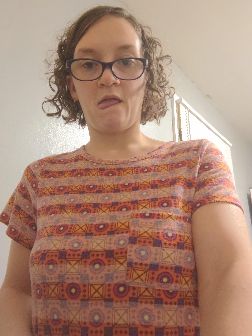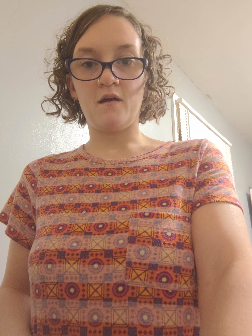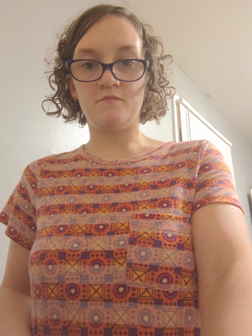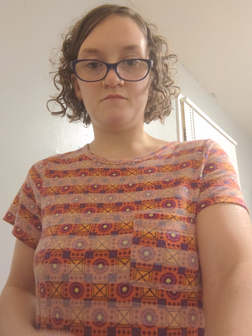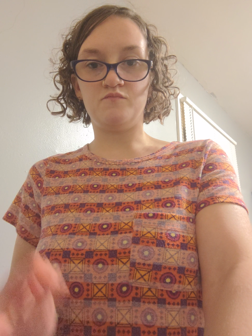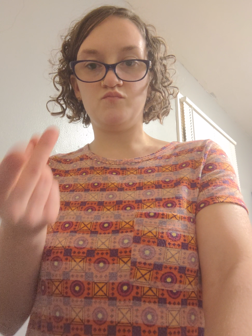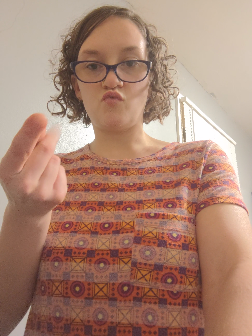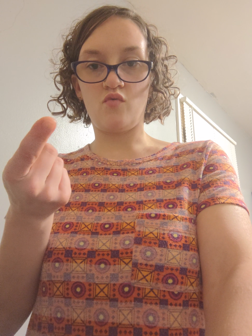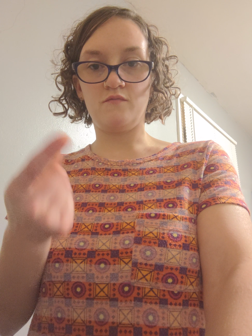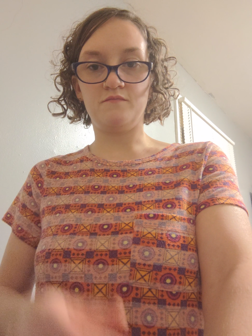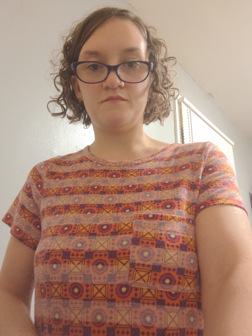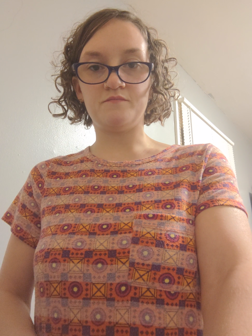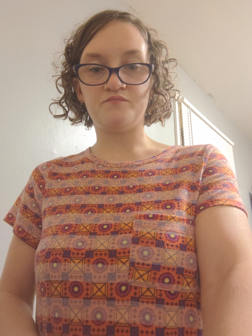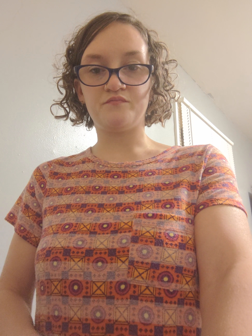dog